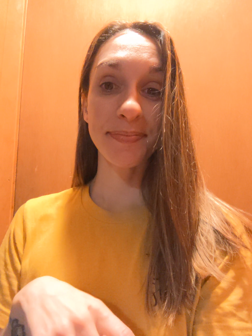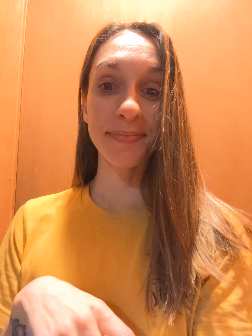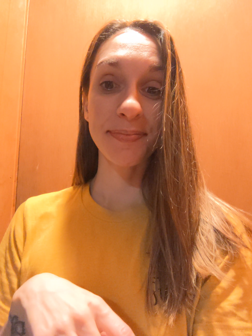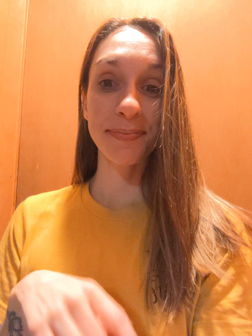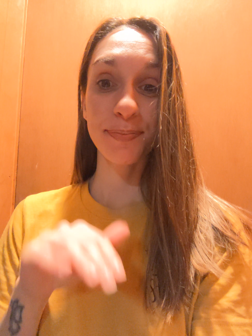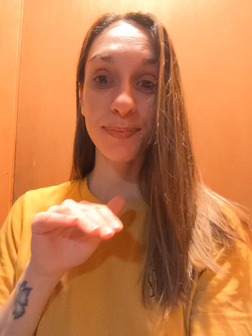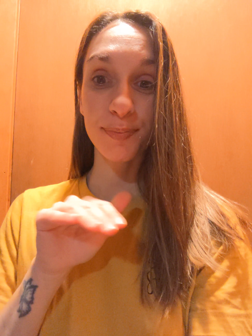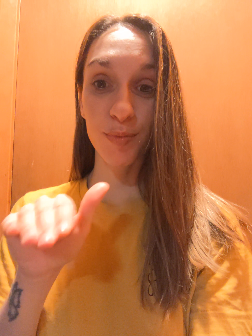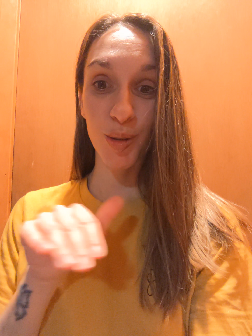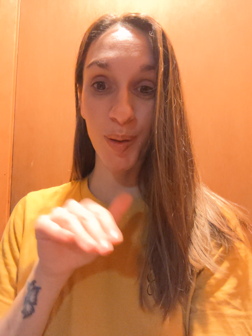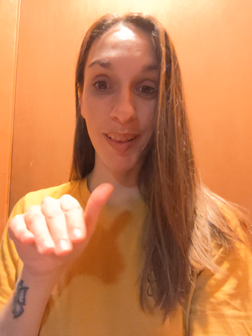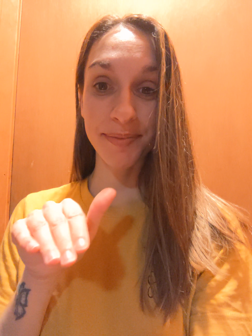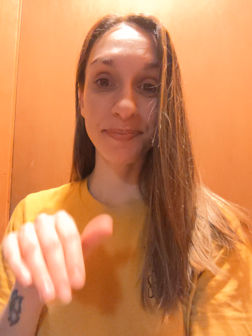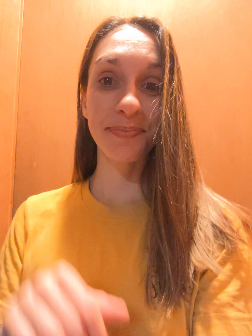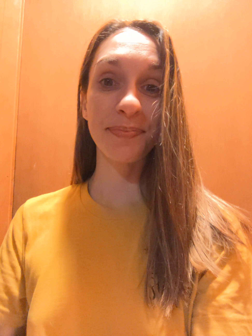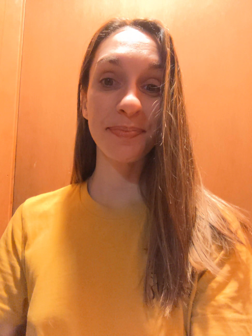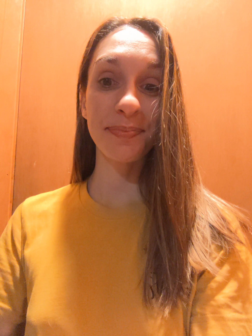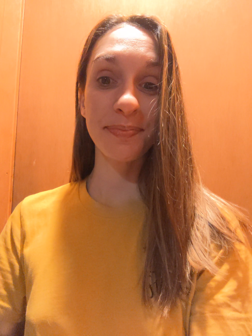pool